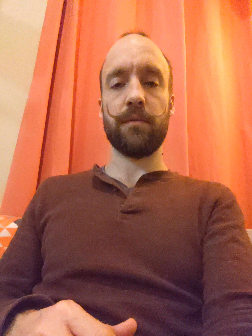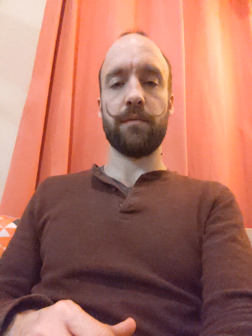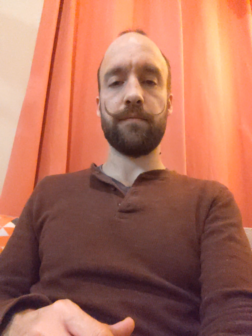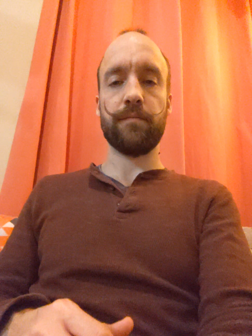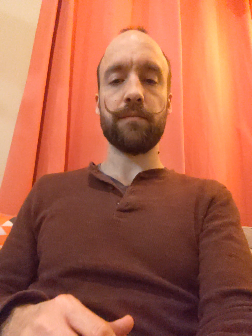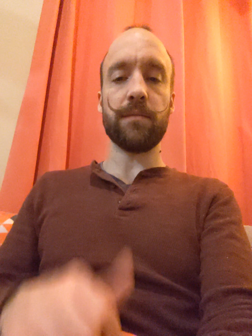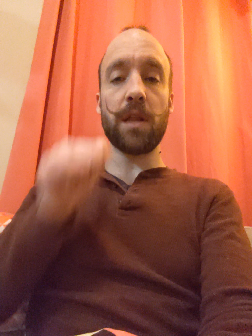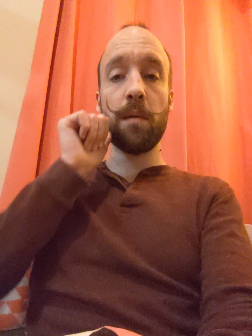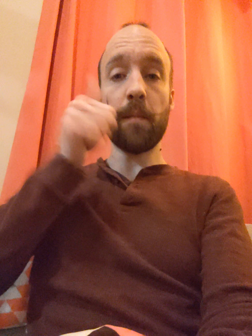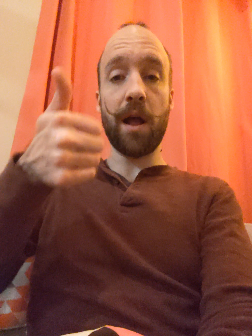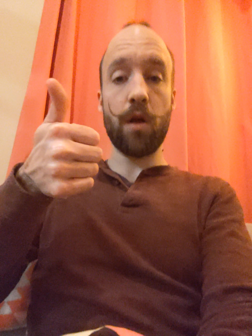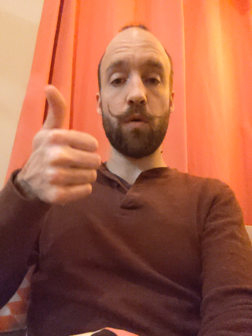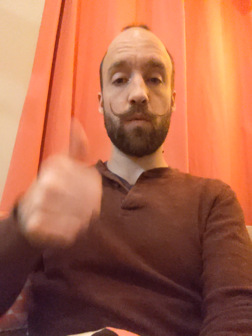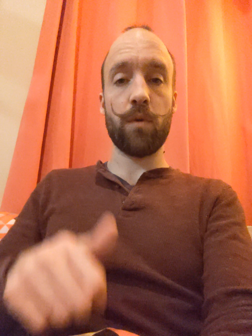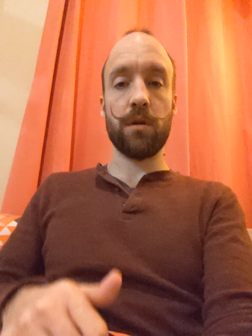tomorrow